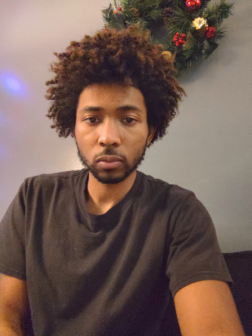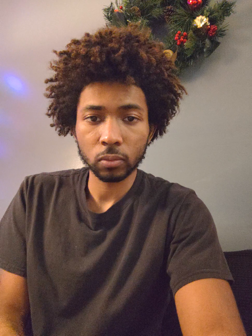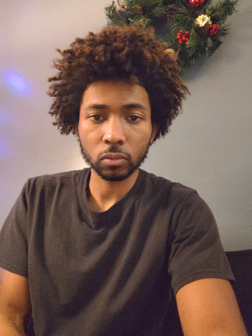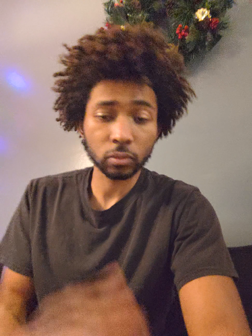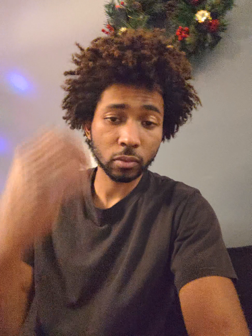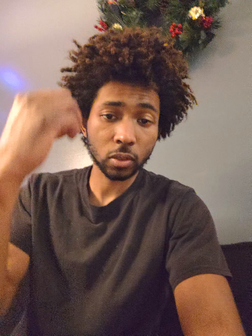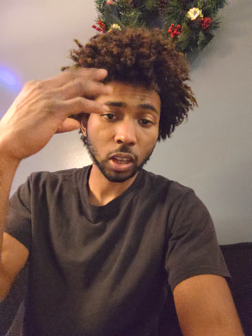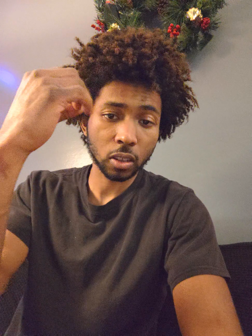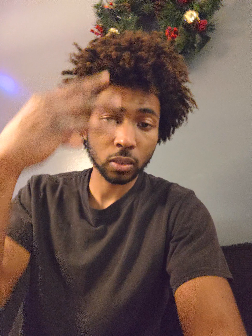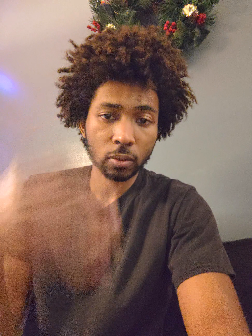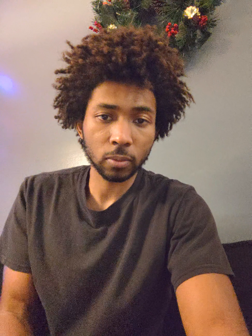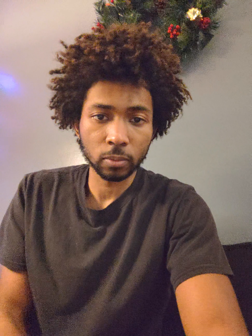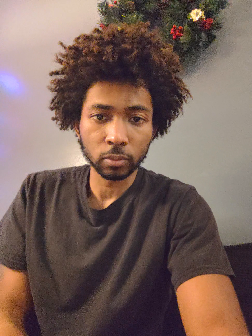shower